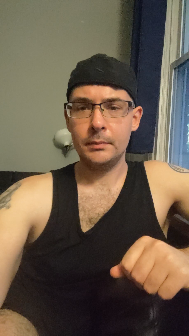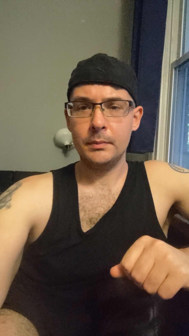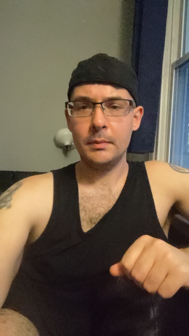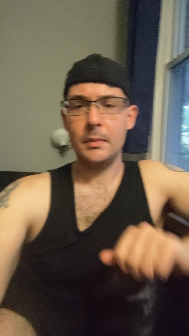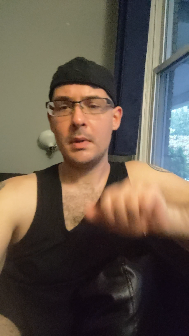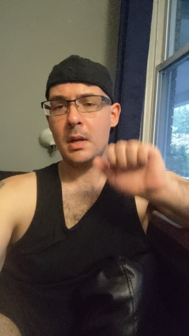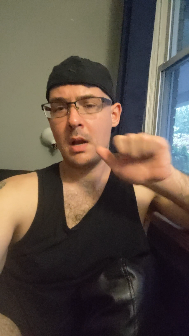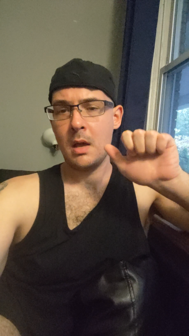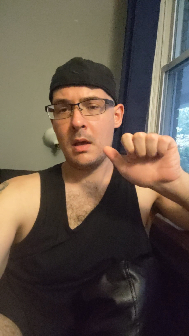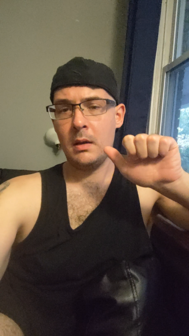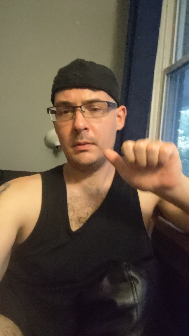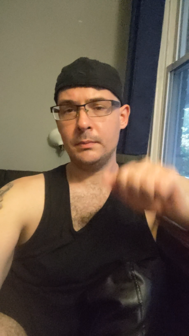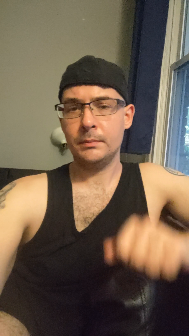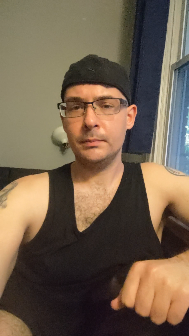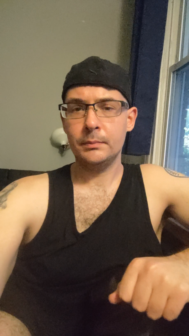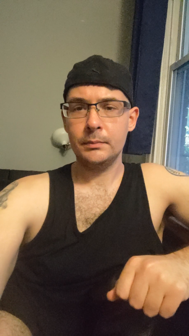knock